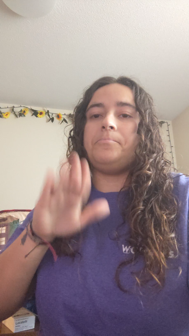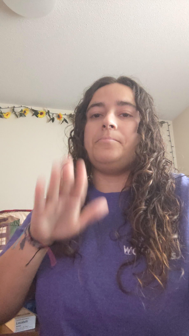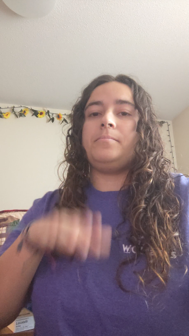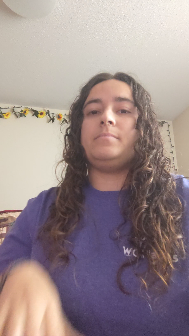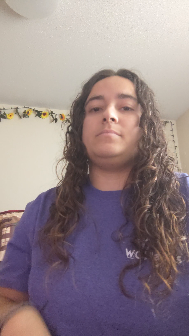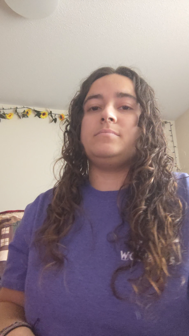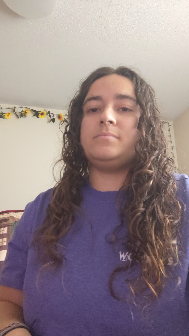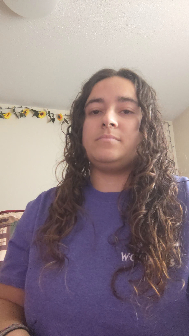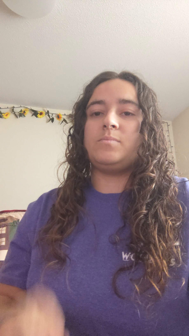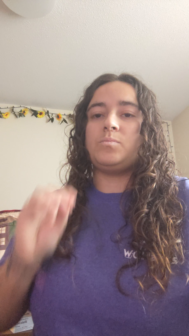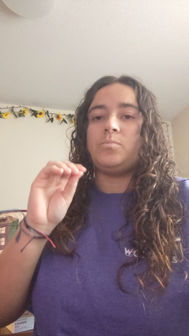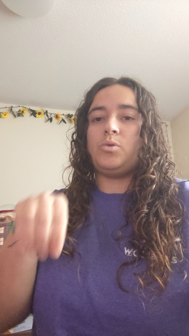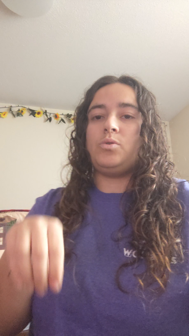put